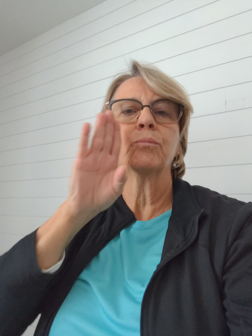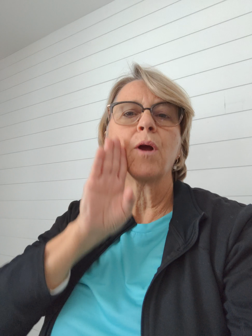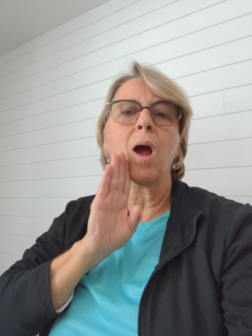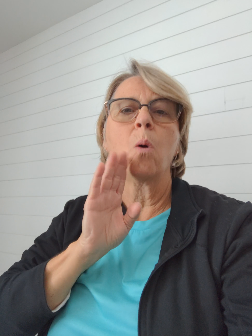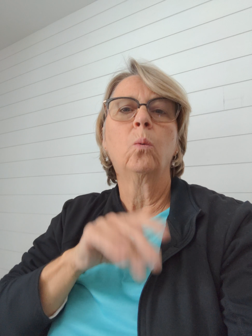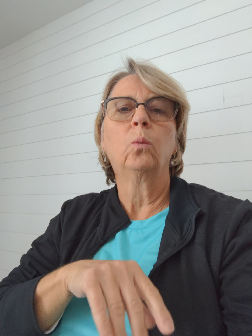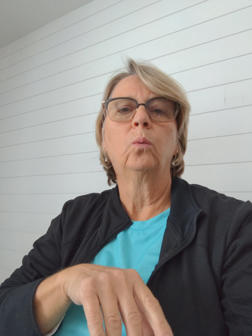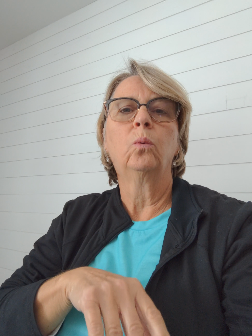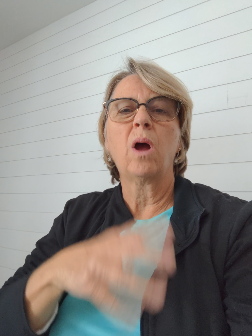brown